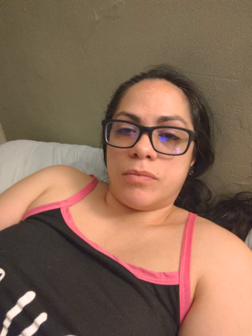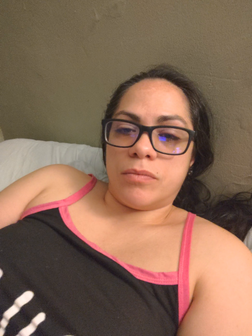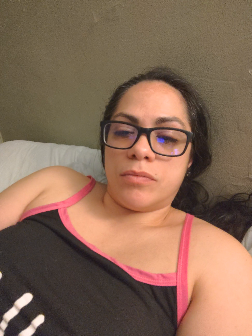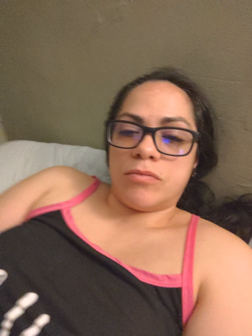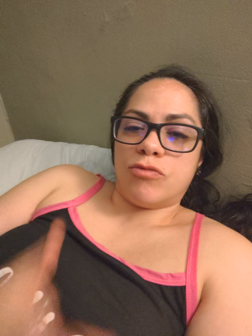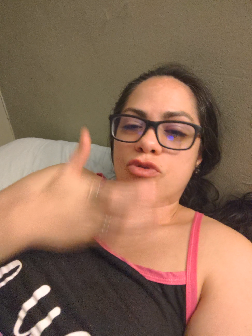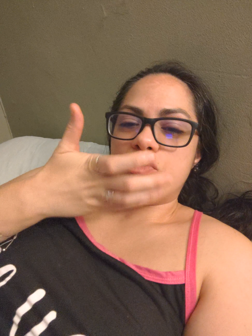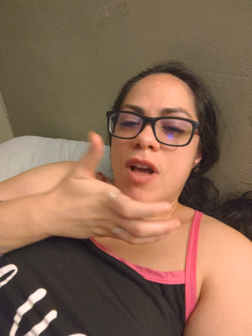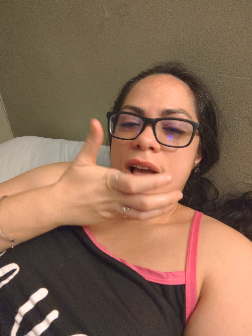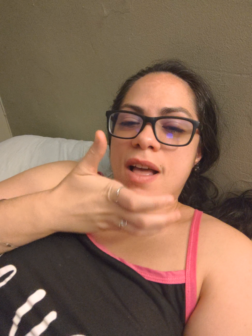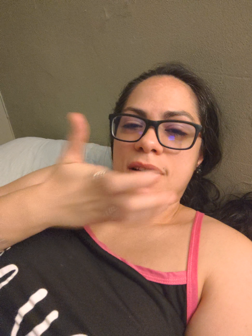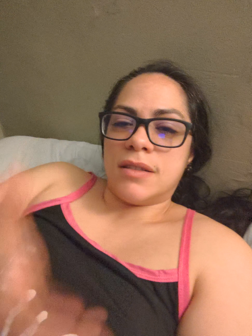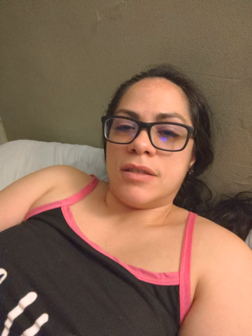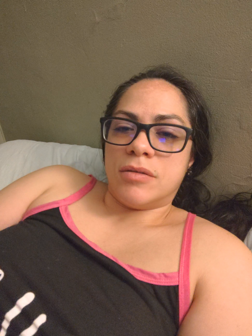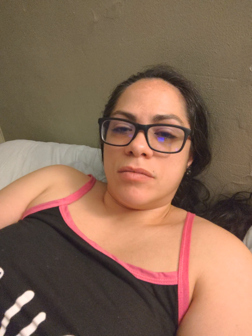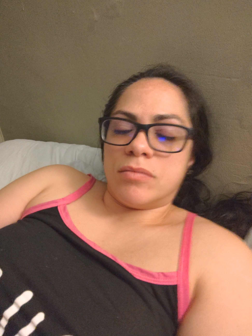grass